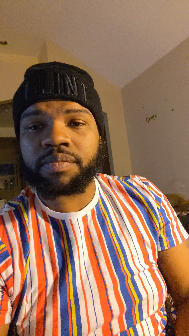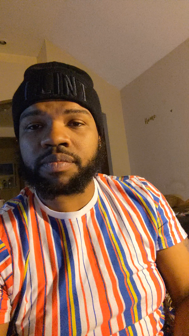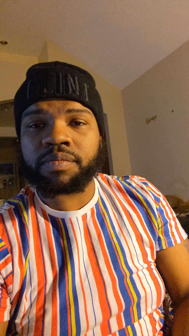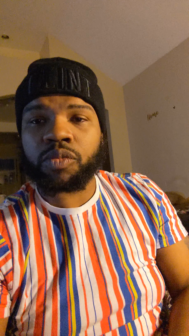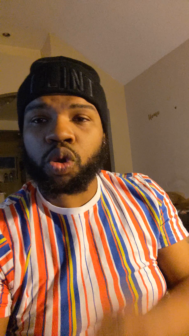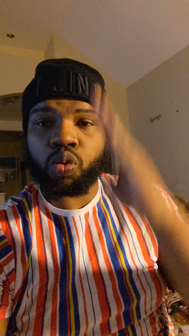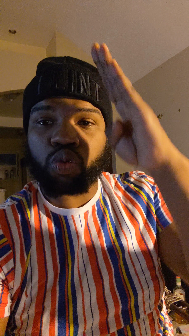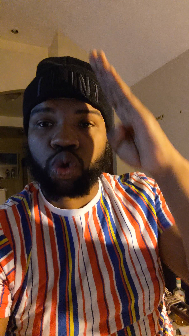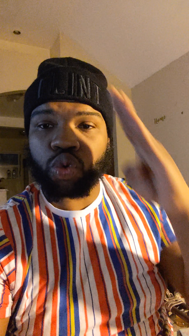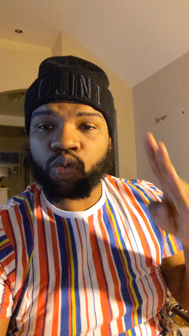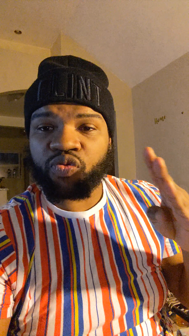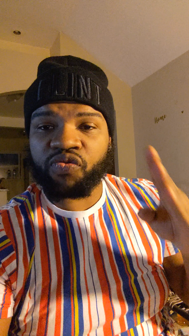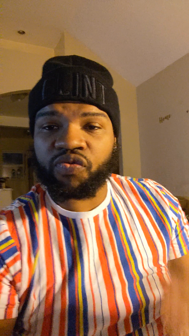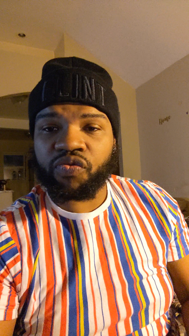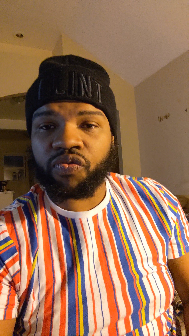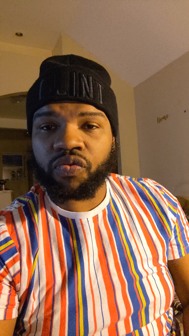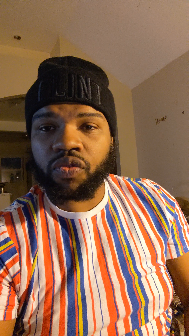roof